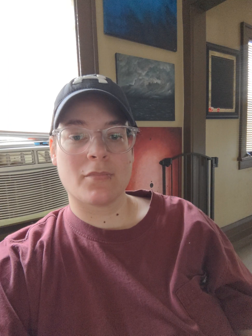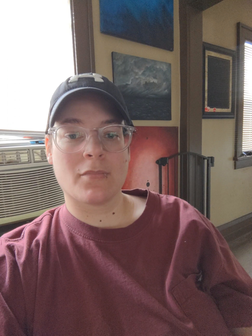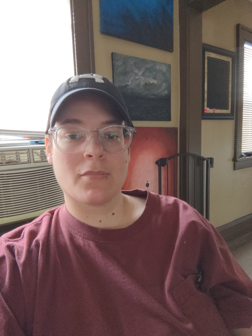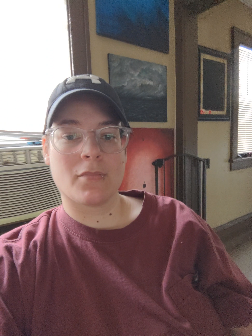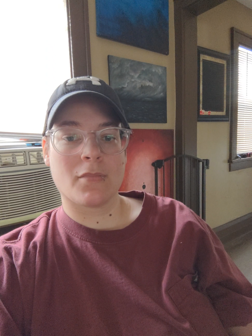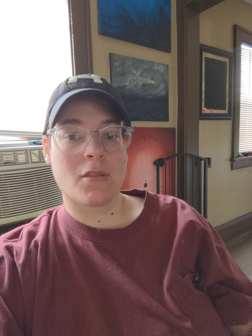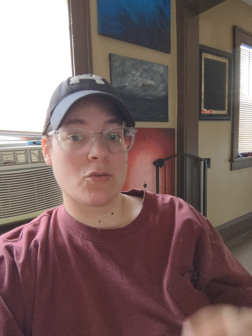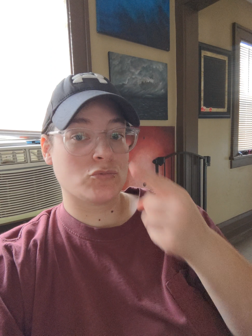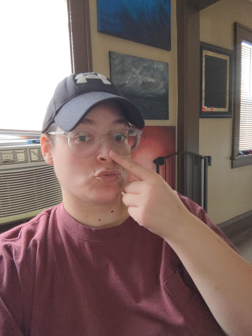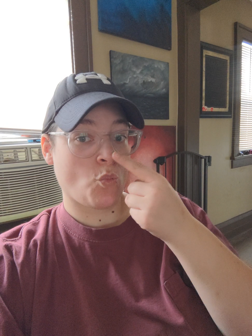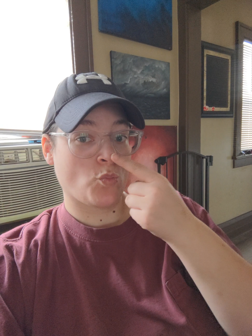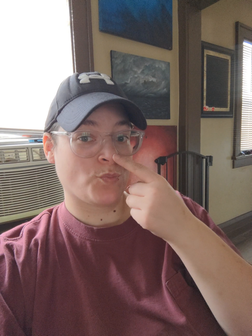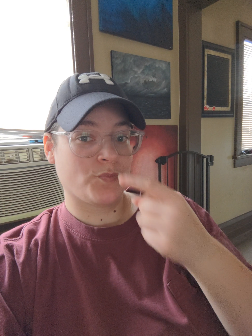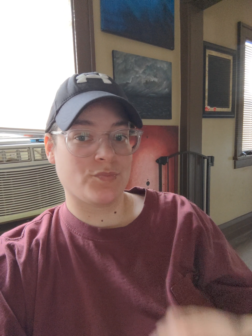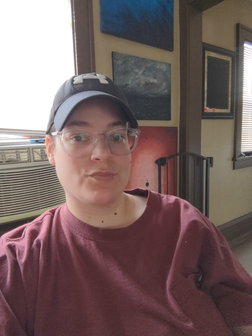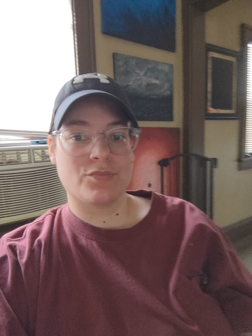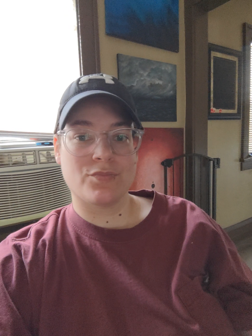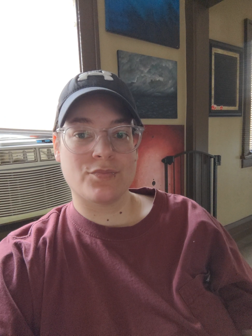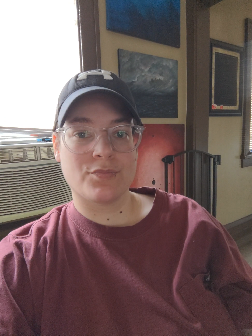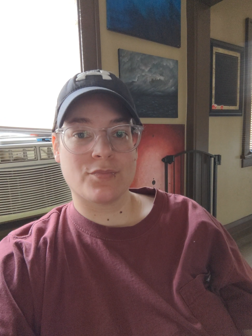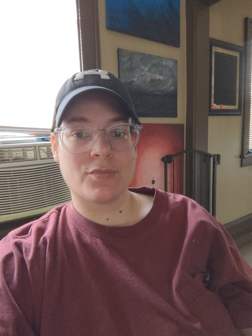nose